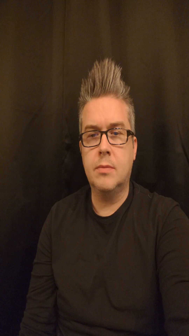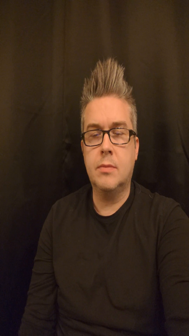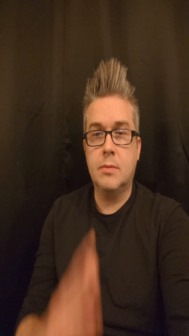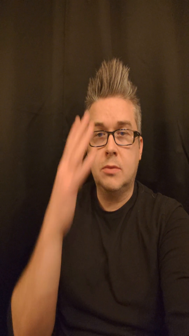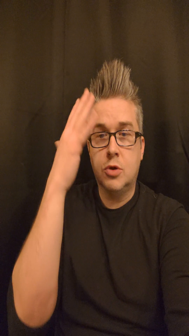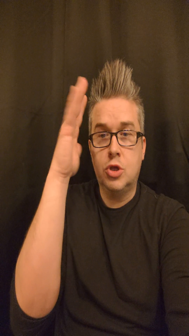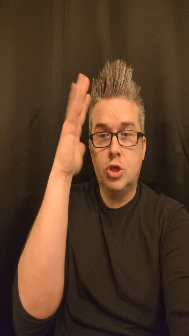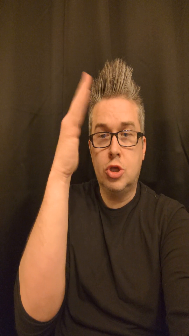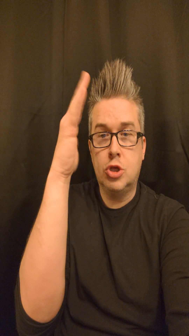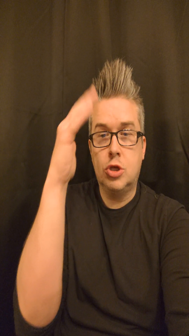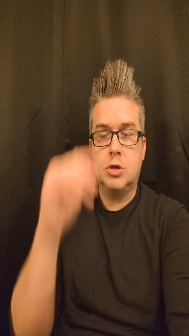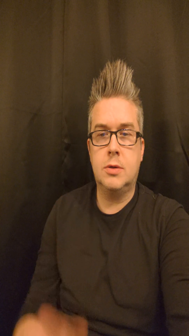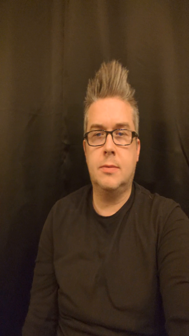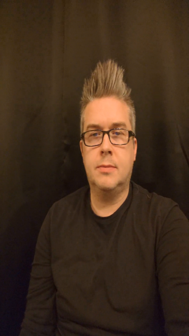tree